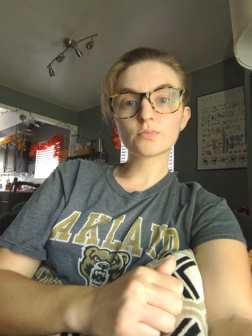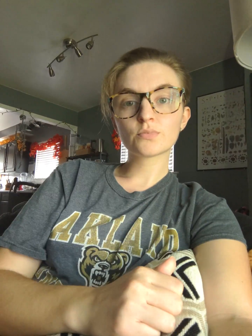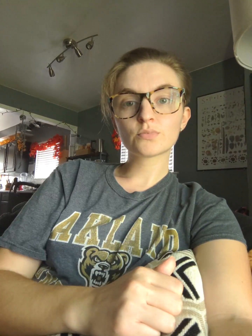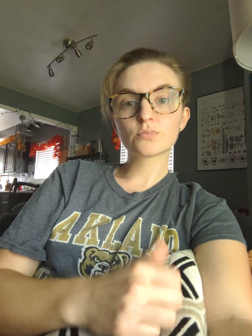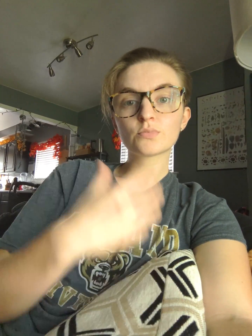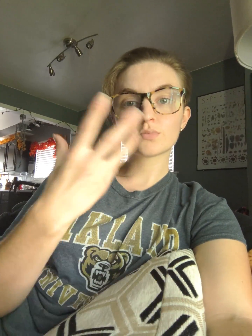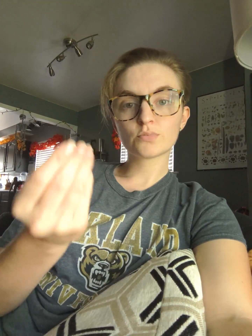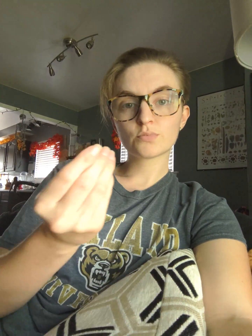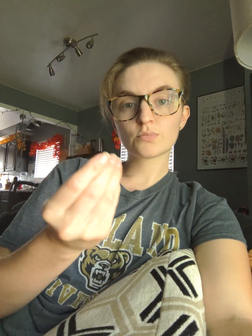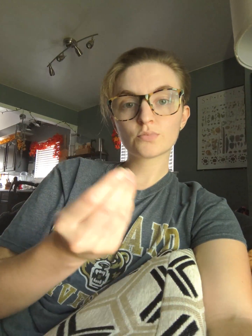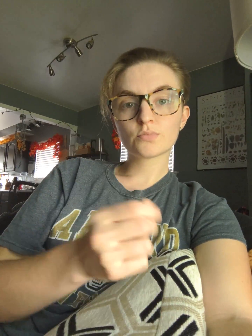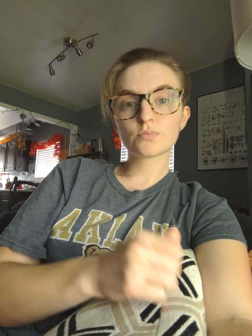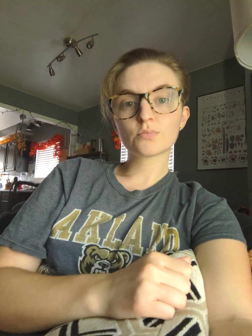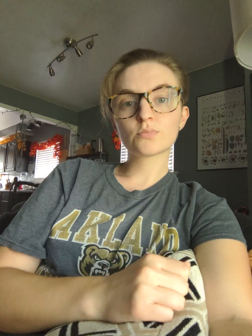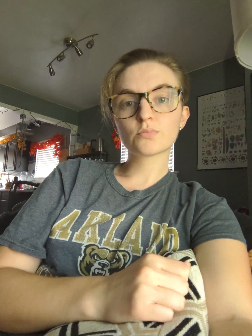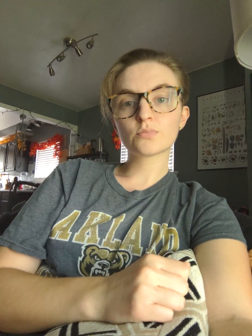got to